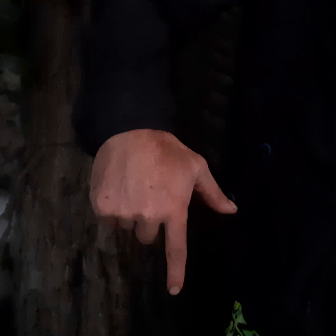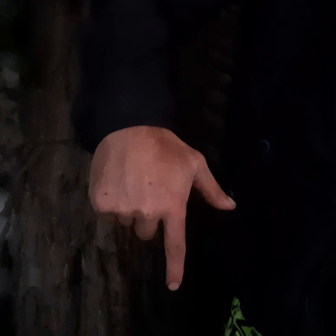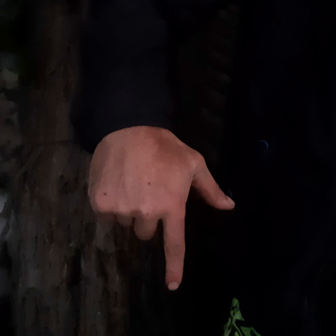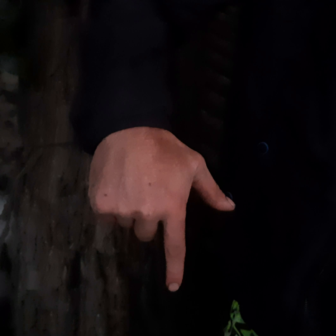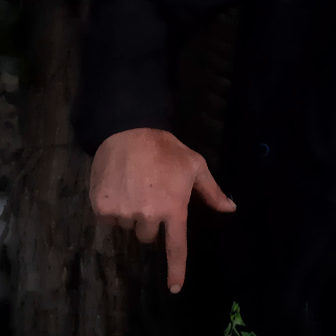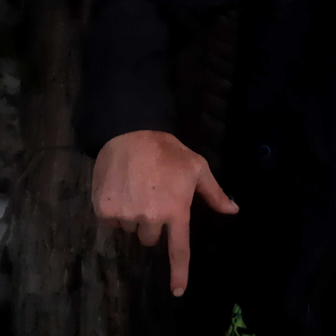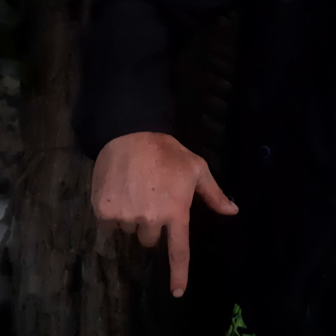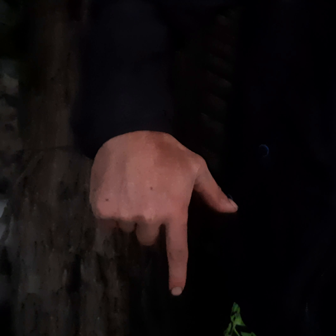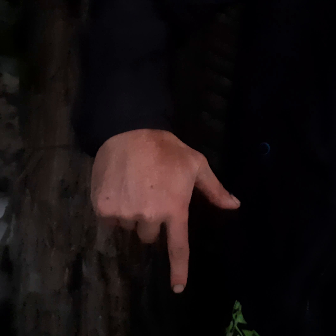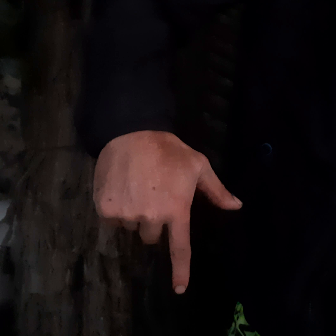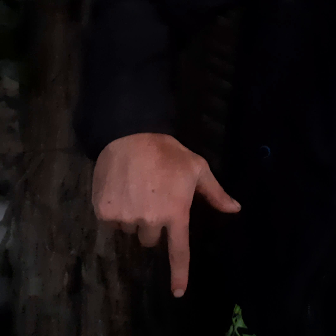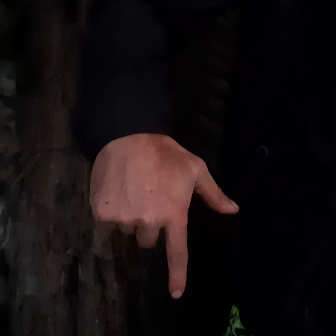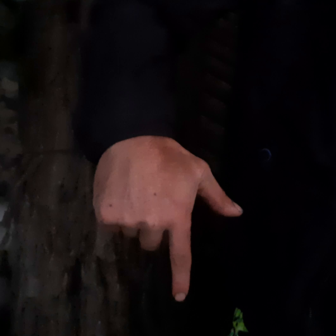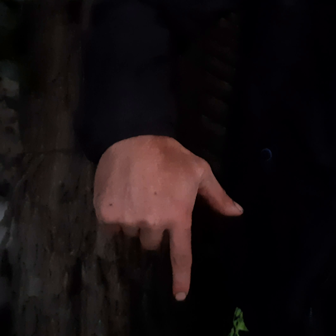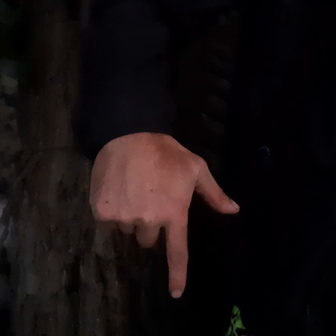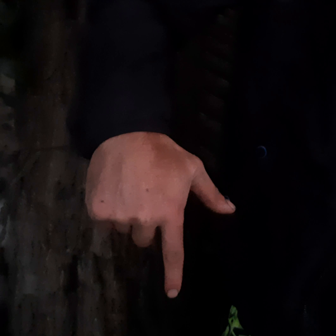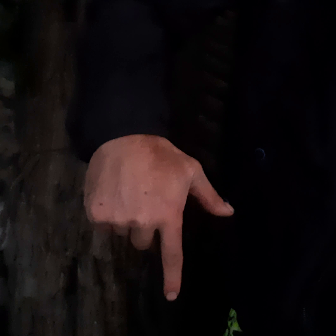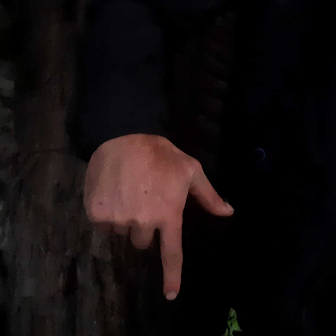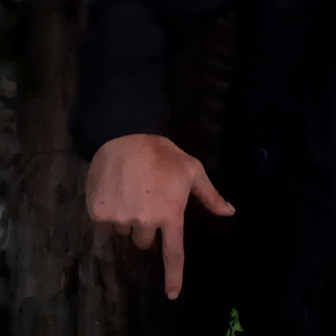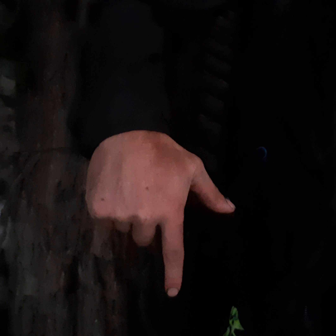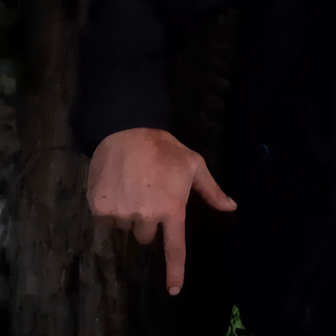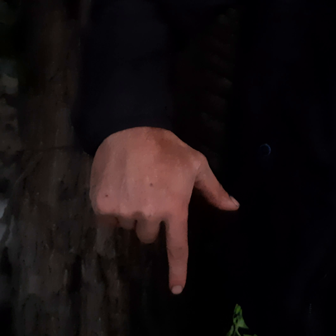Г